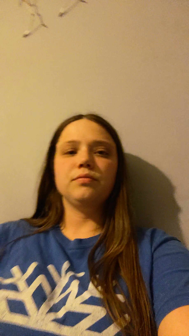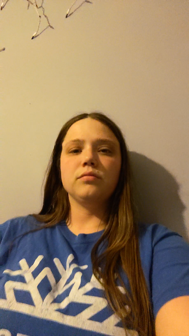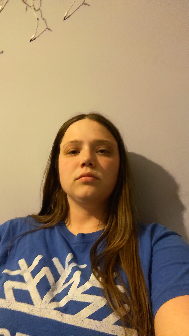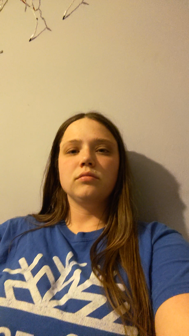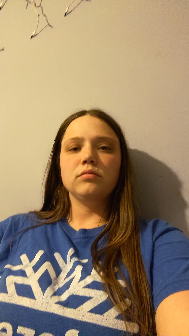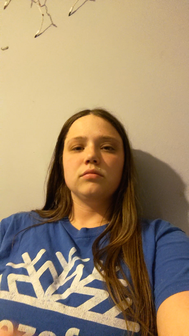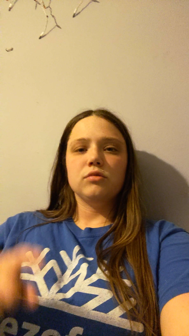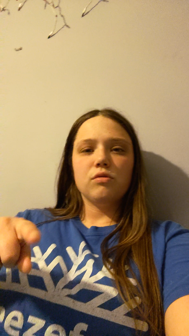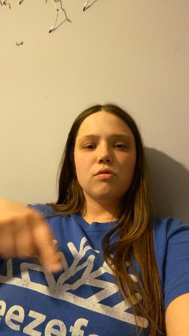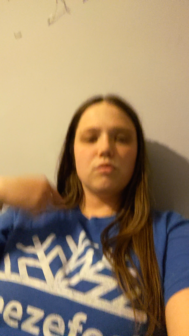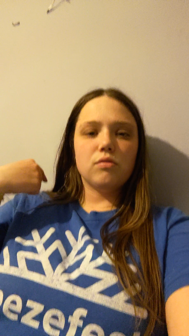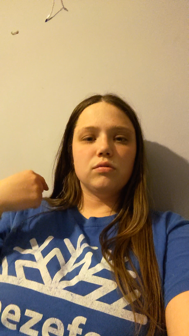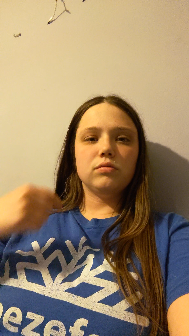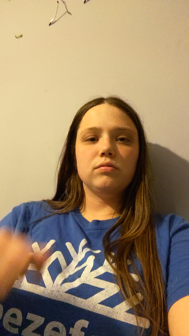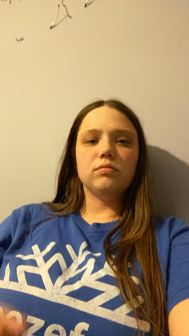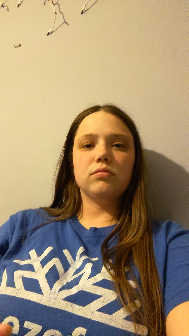long